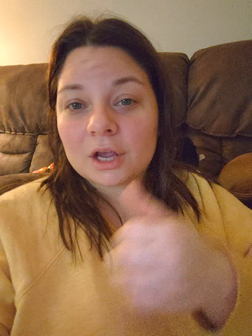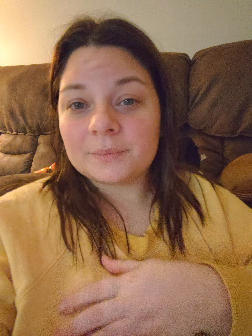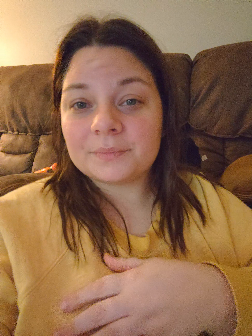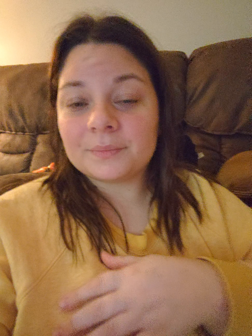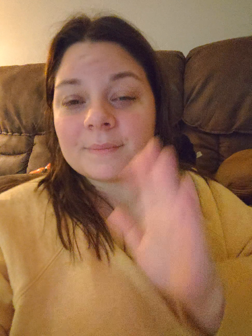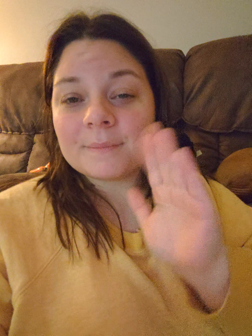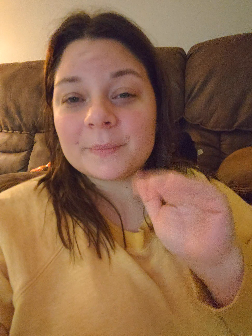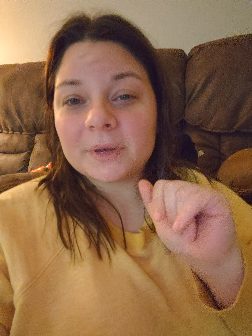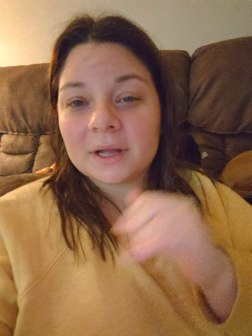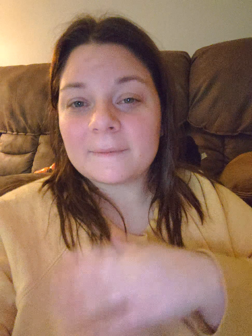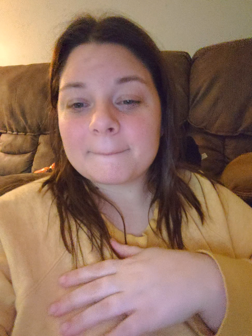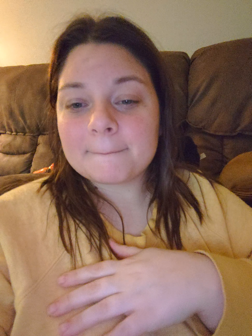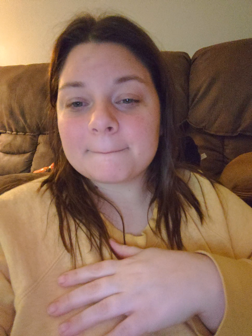bye